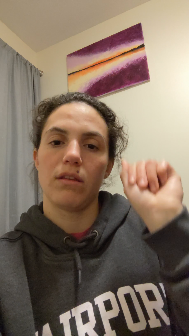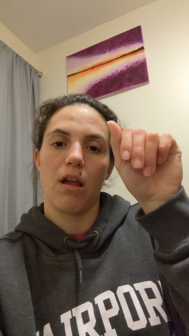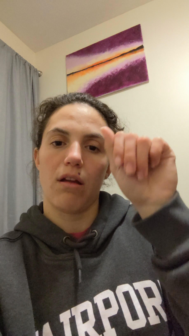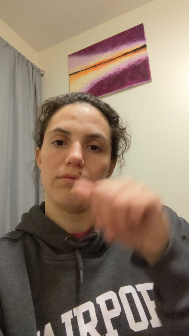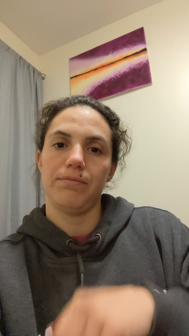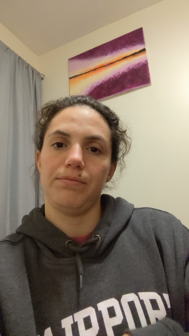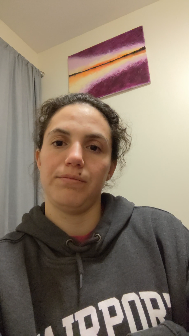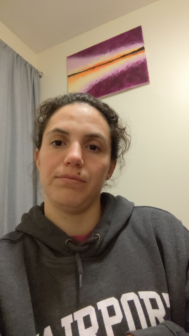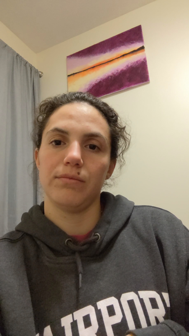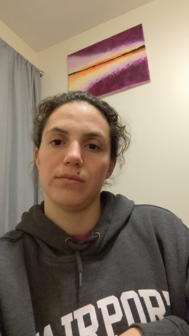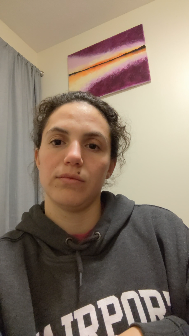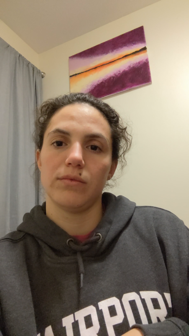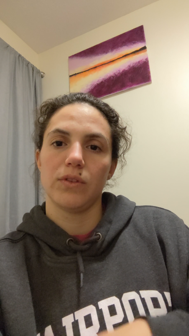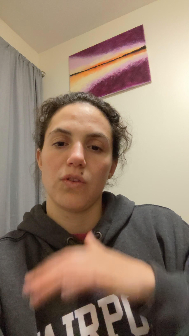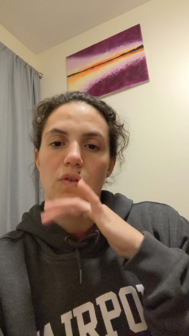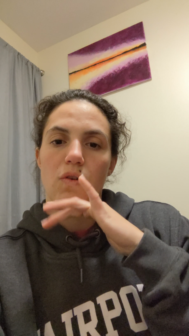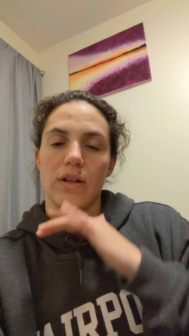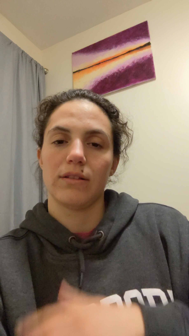naughty